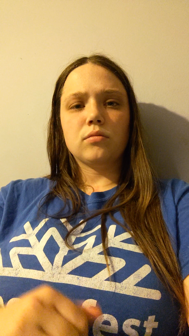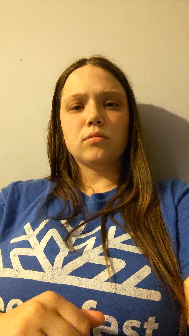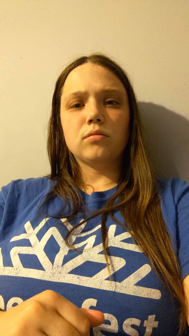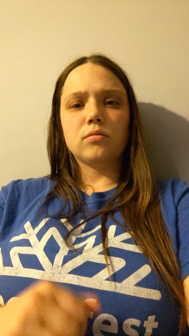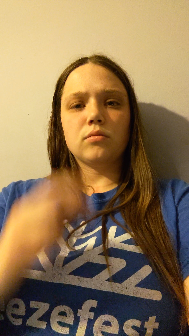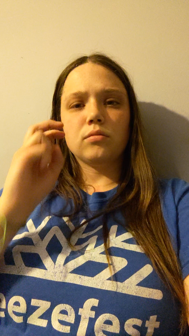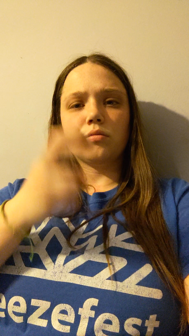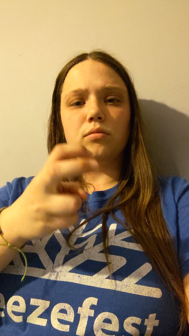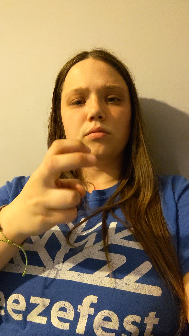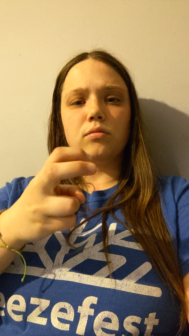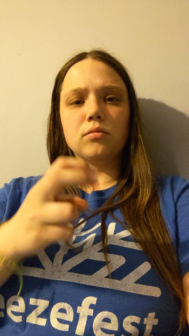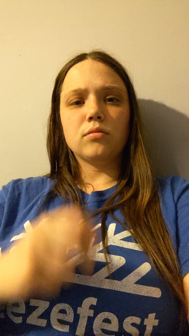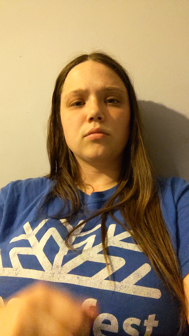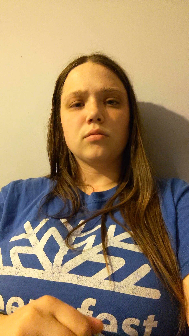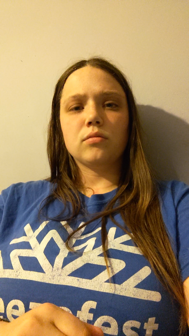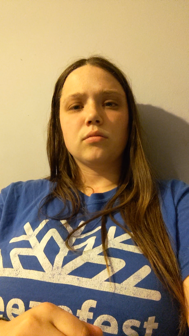hard